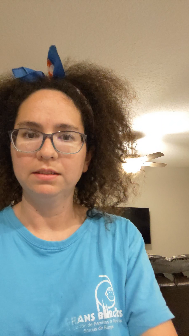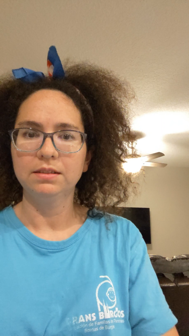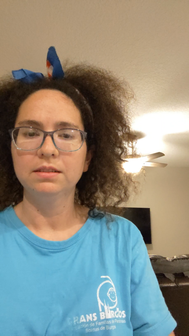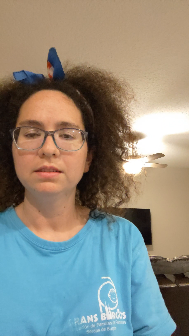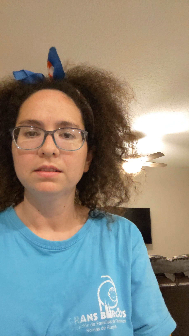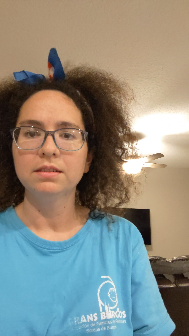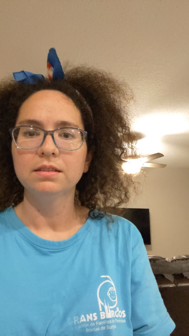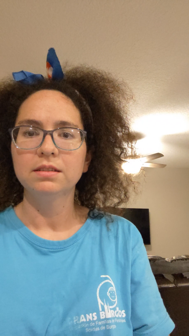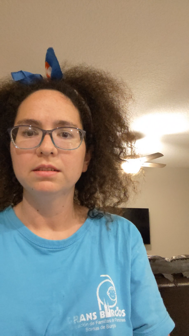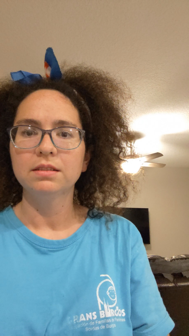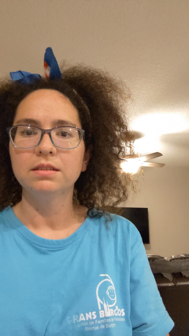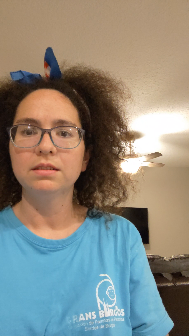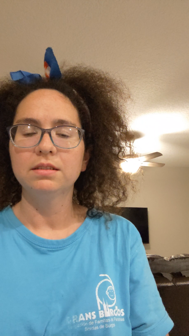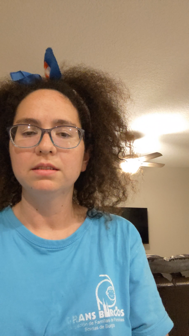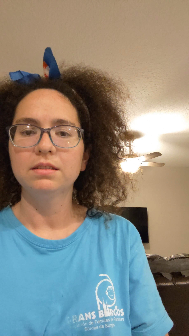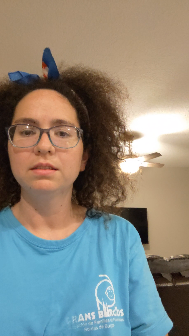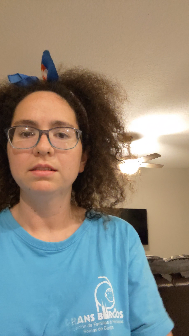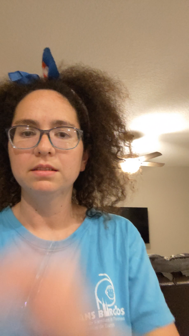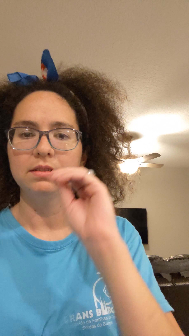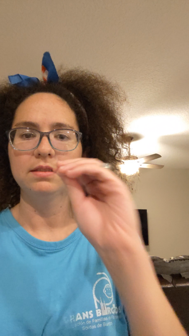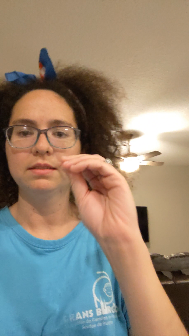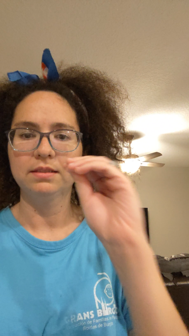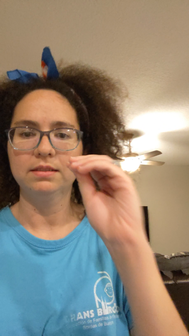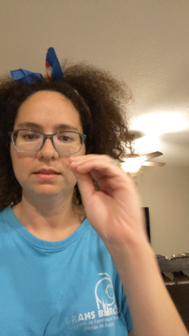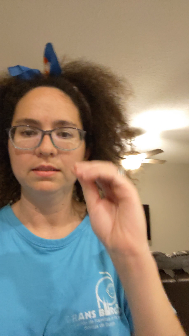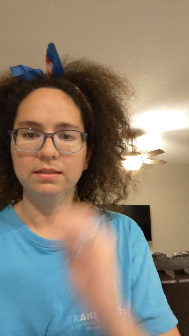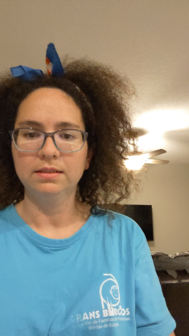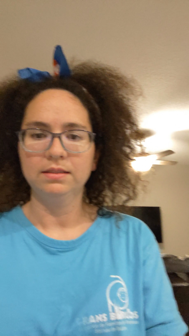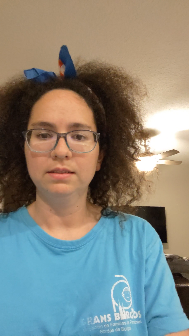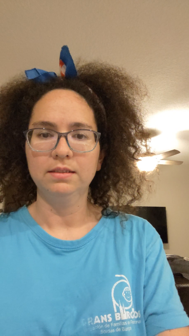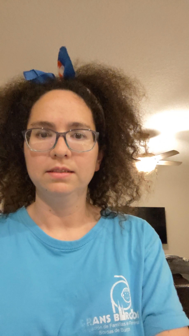fix